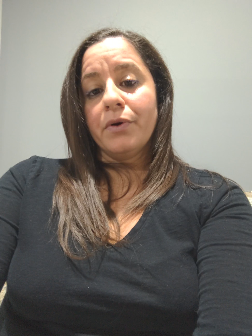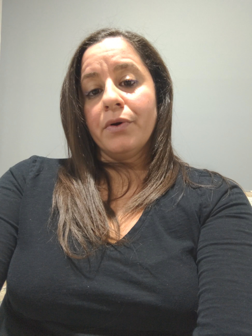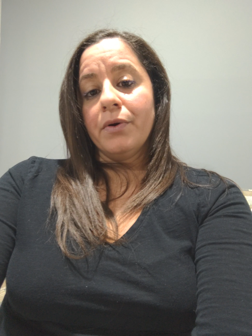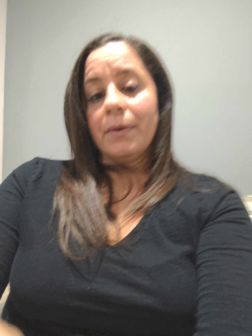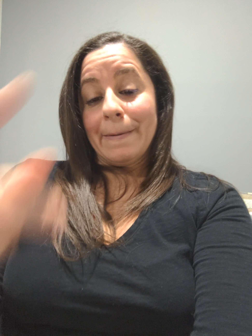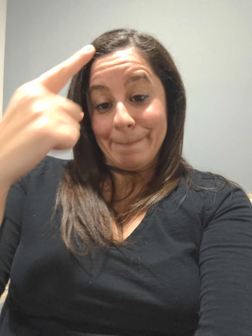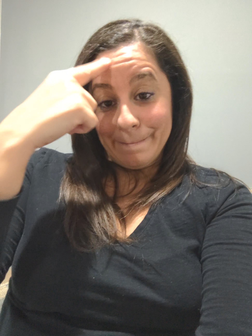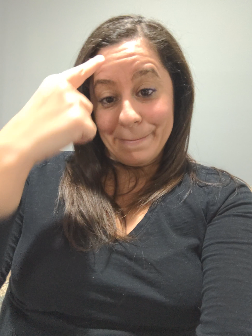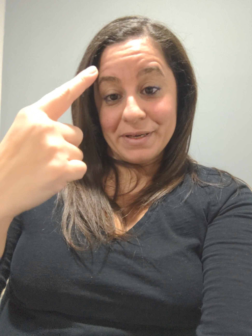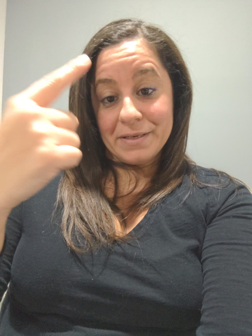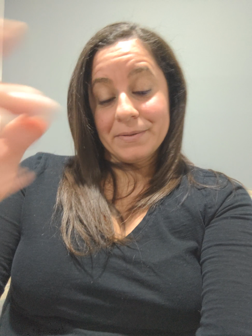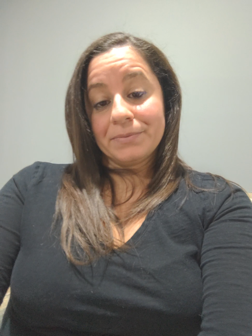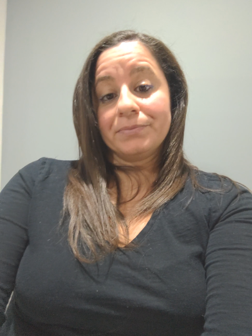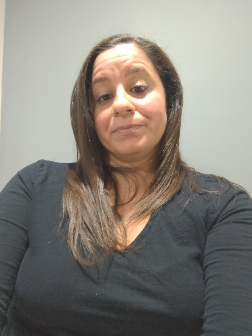penny